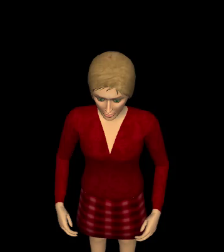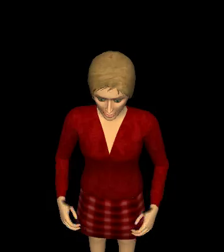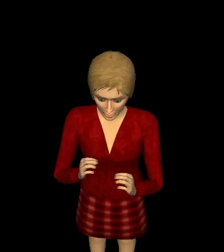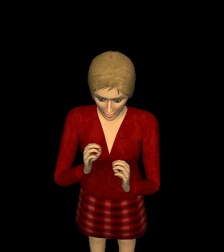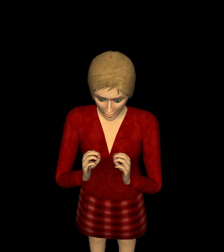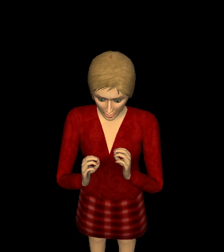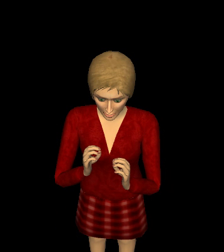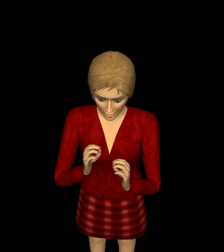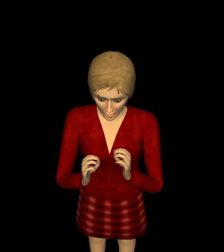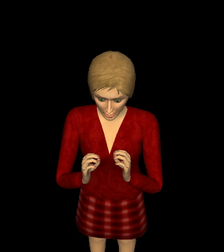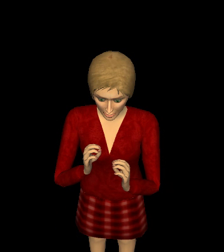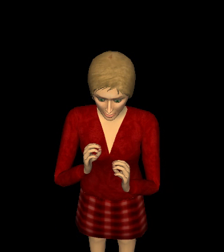تواصل